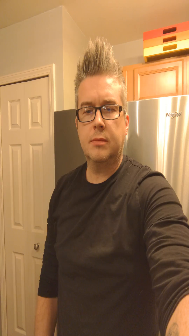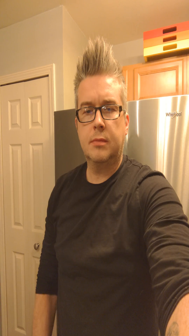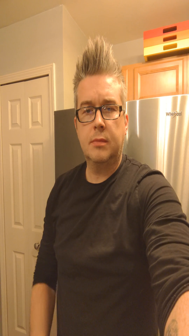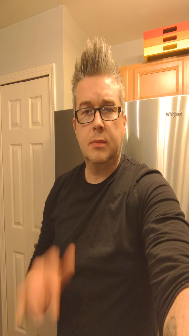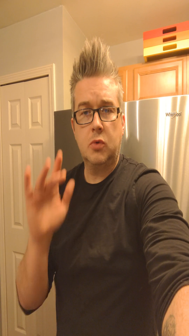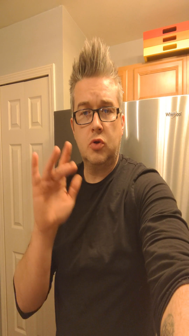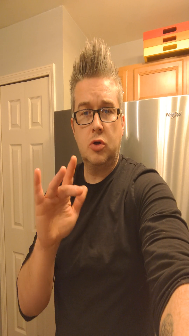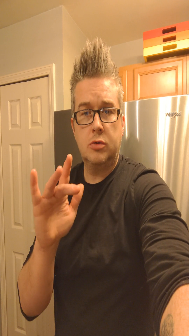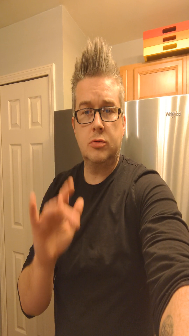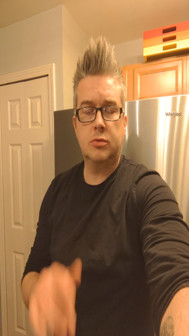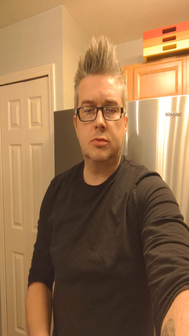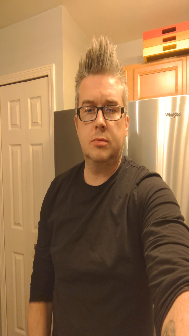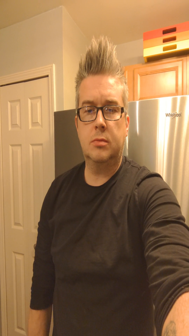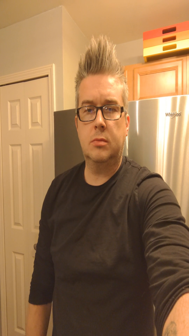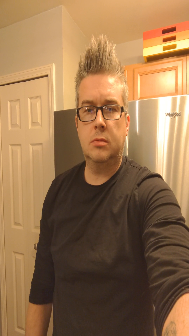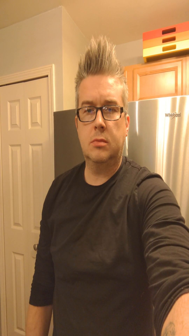touch